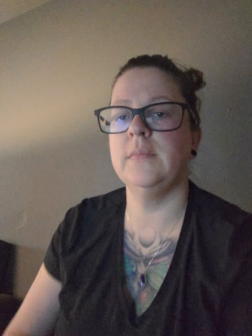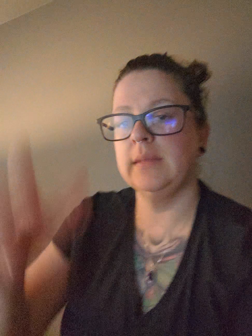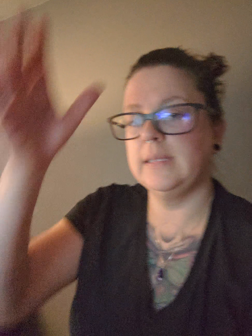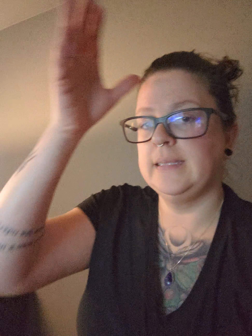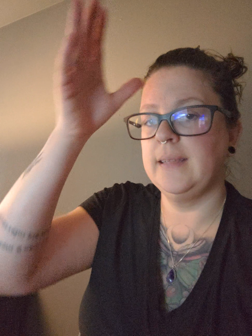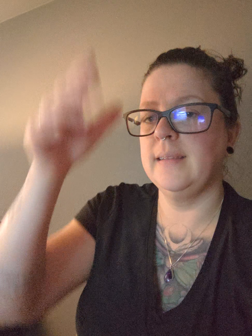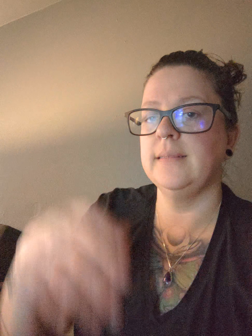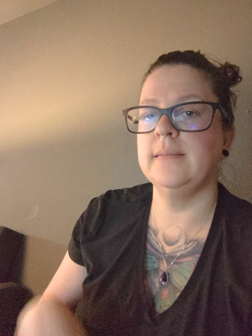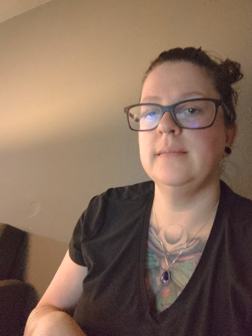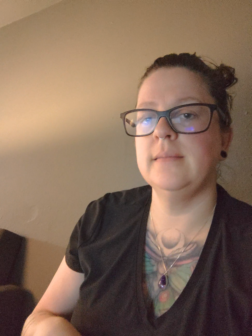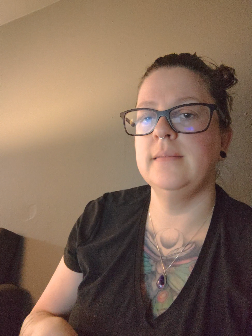dad